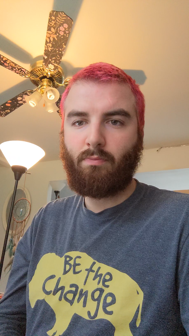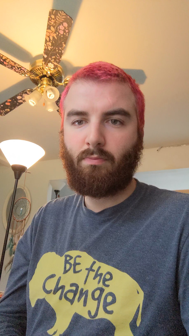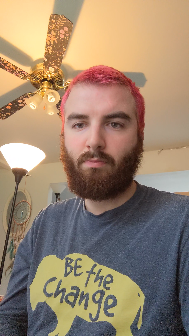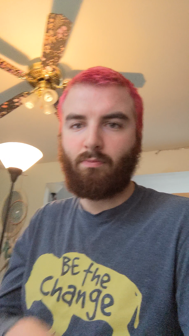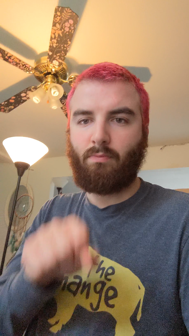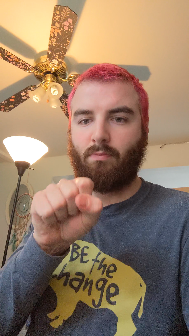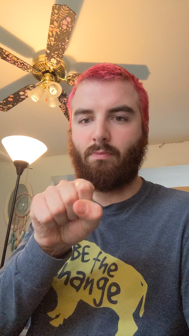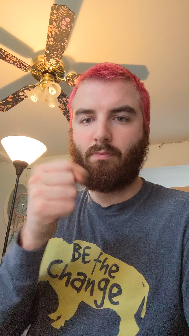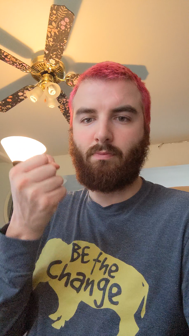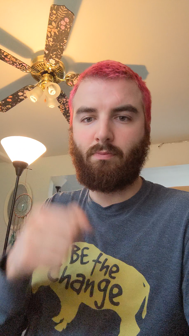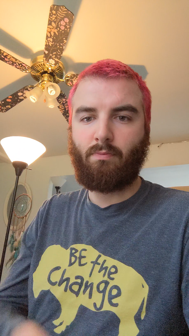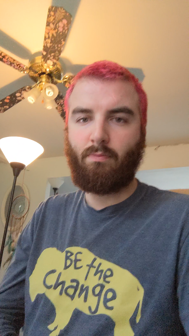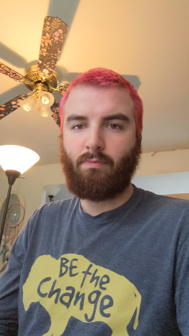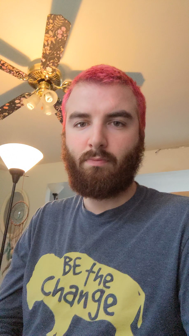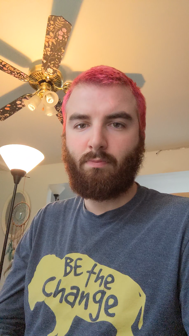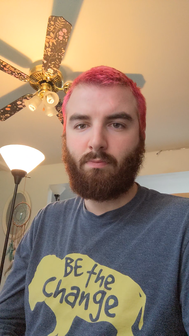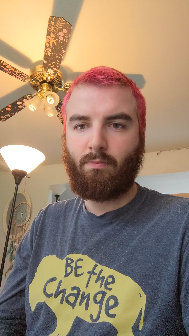break